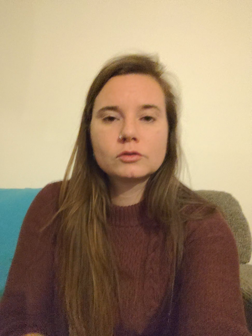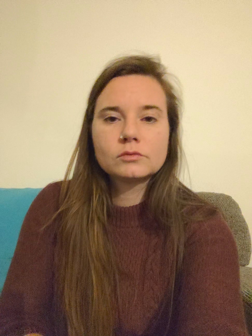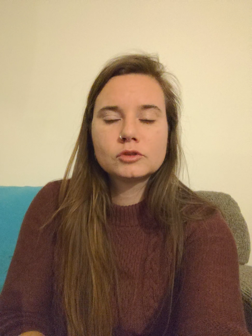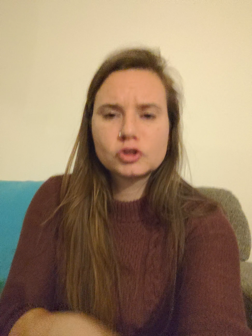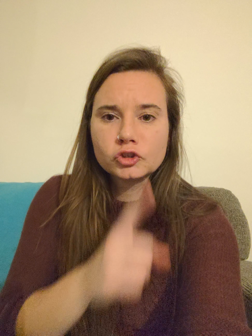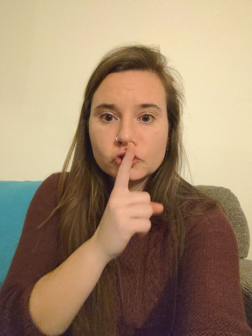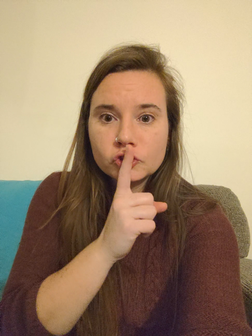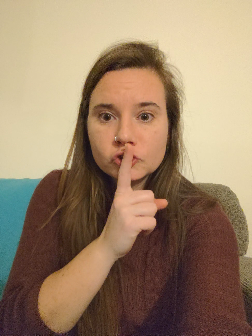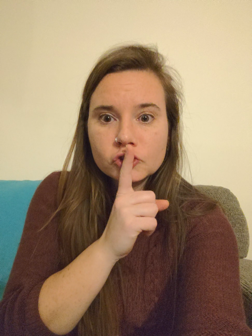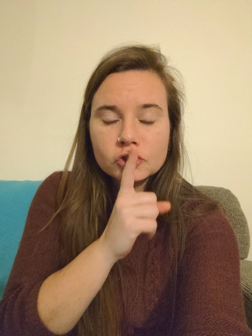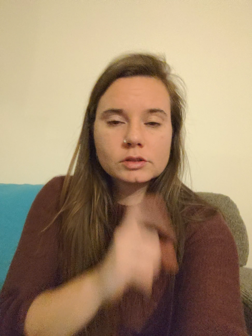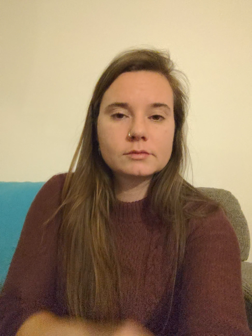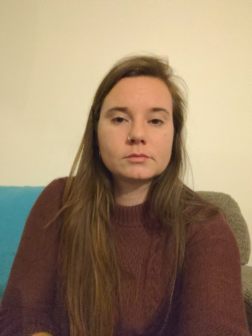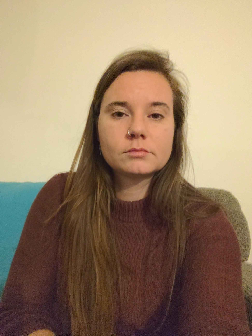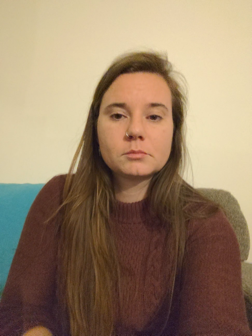shhh